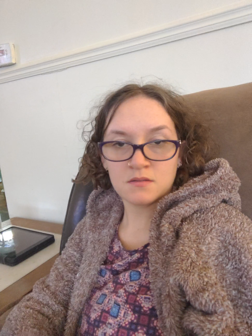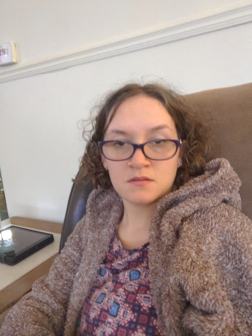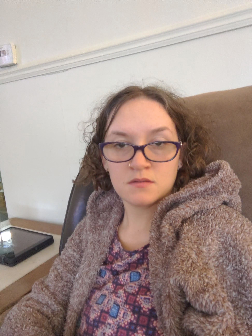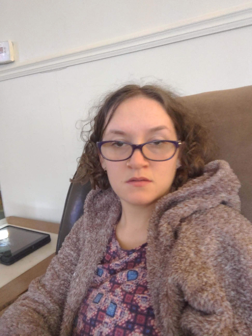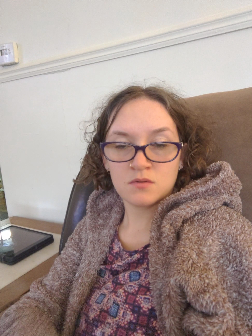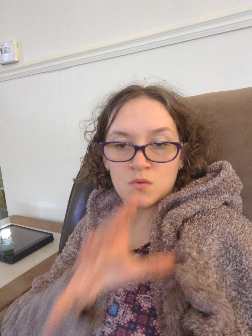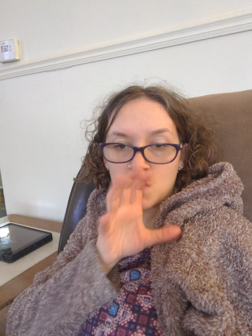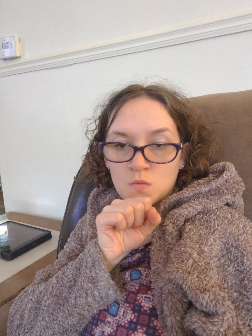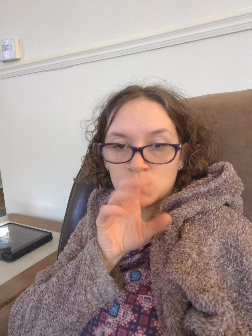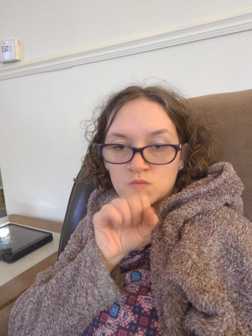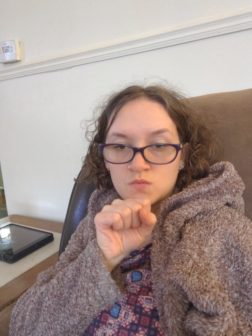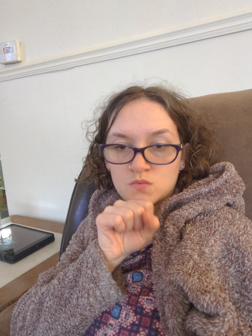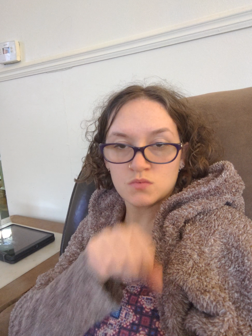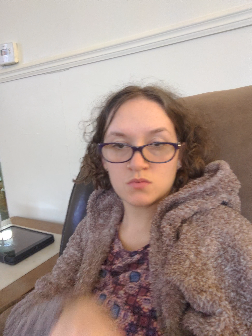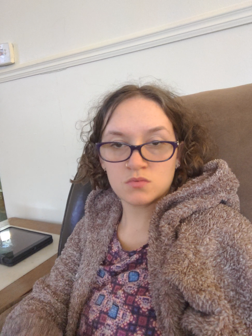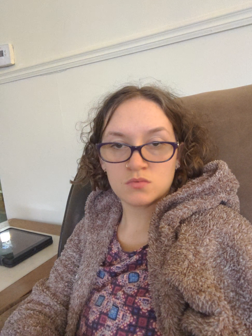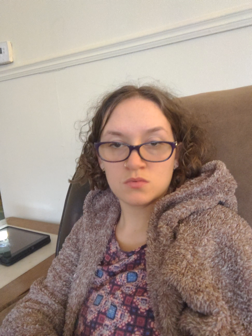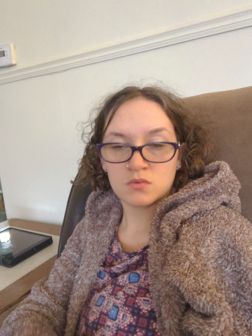orange